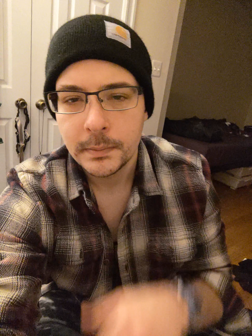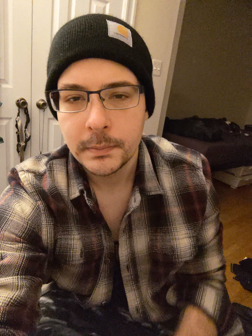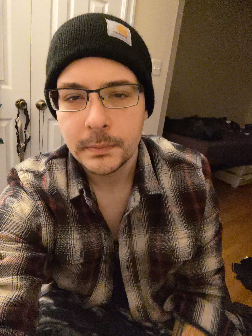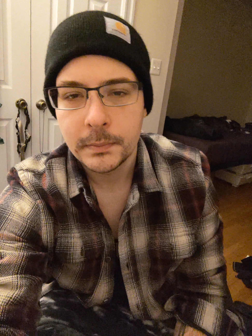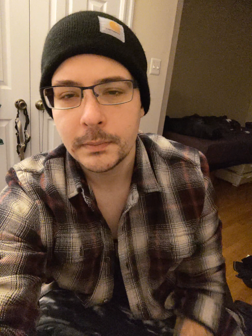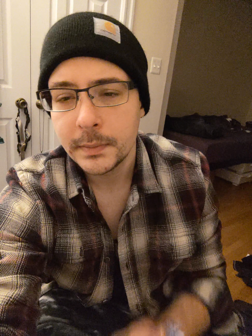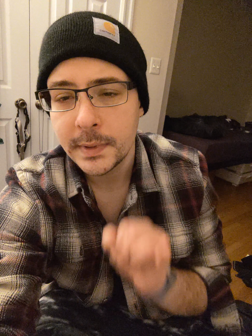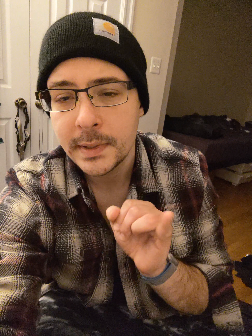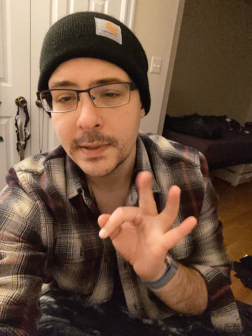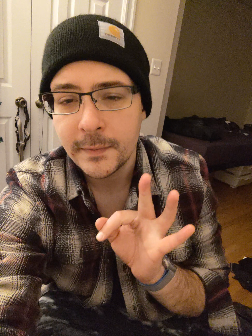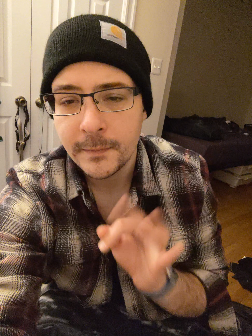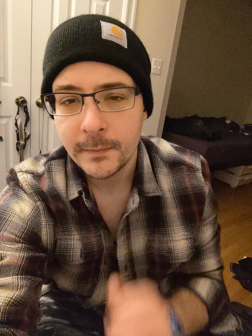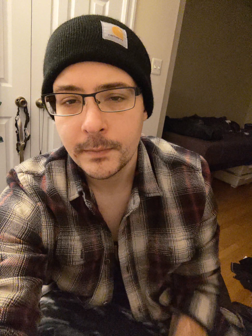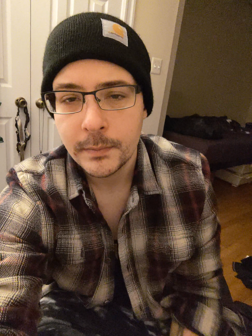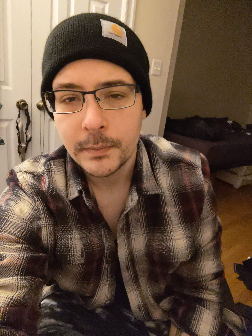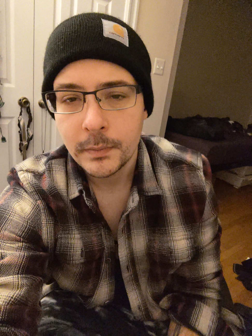if